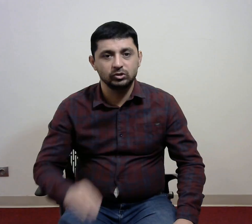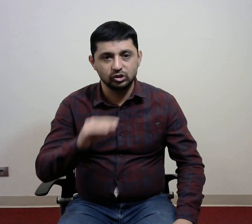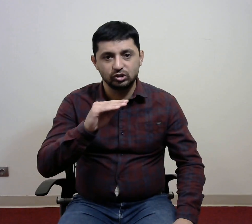J